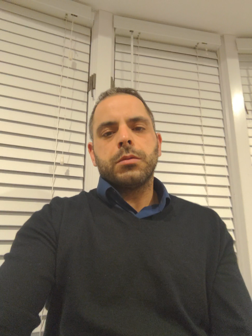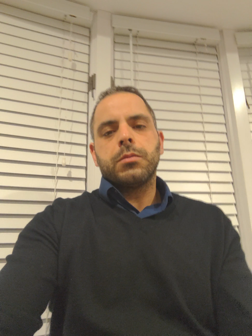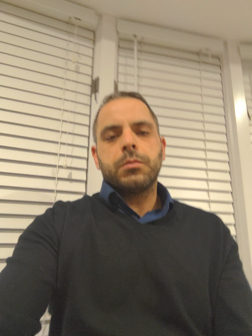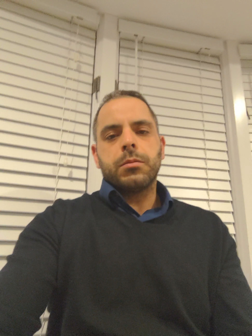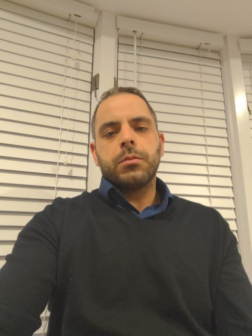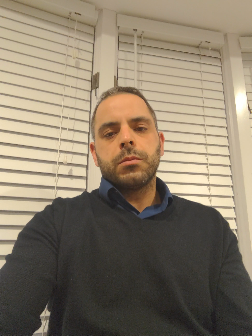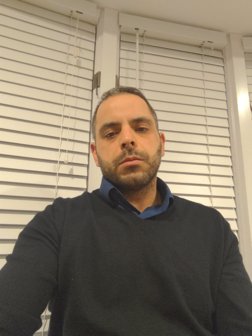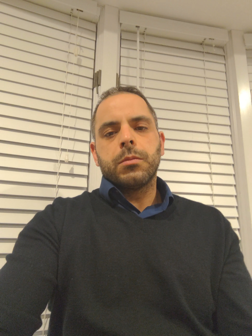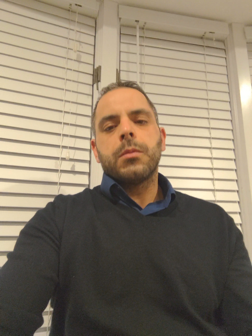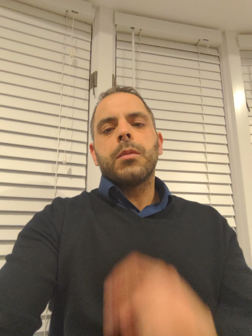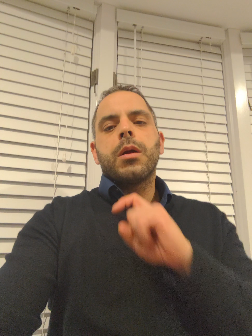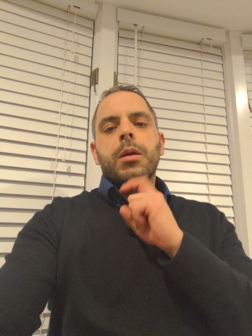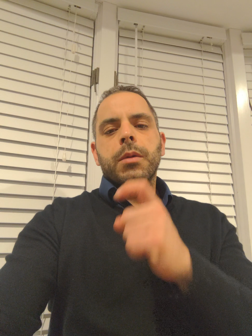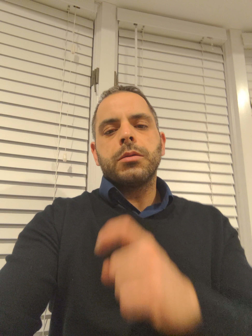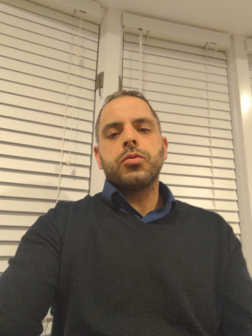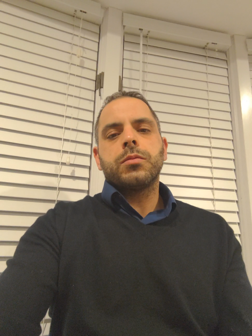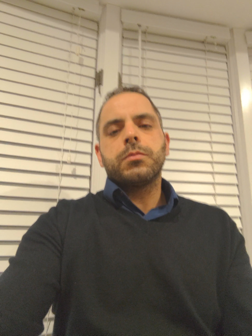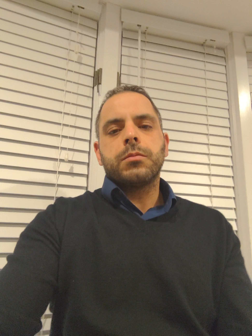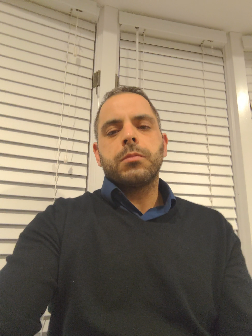garbage